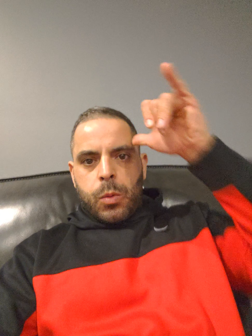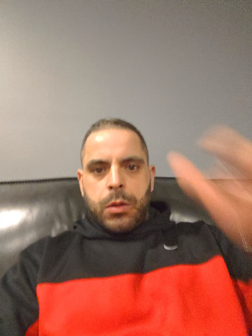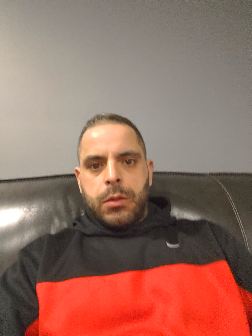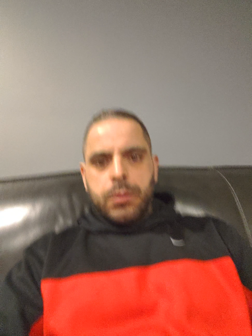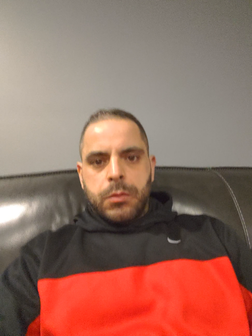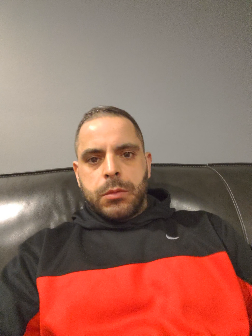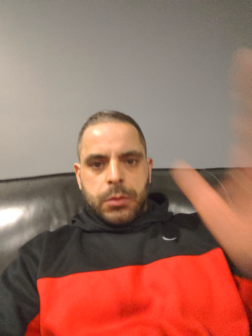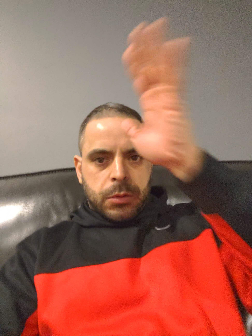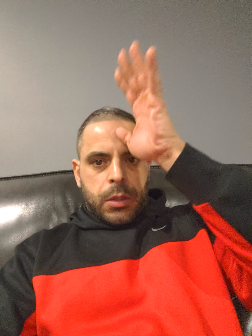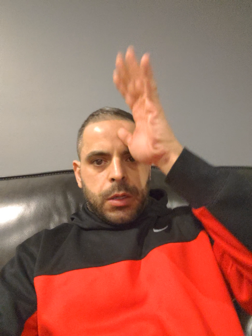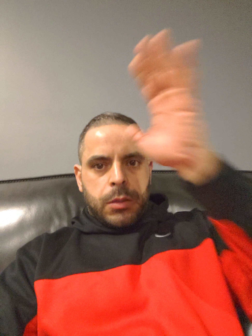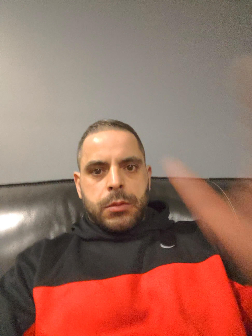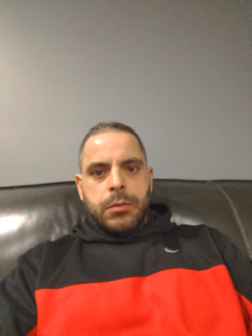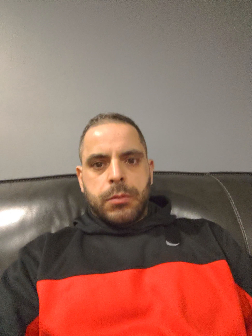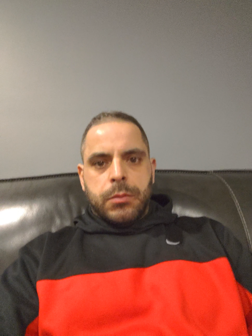dad